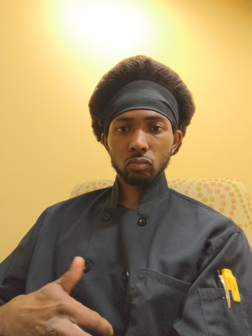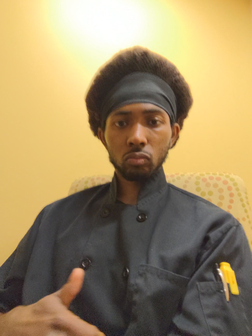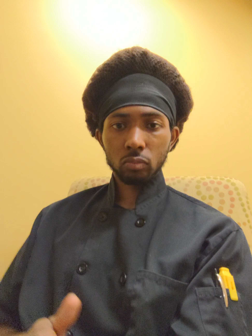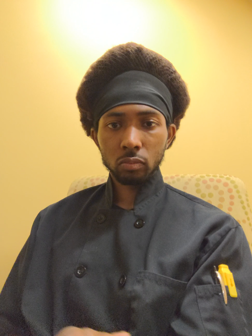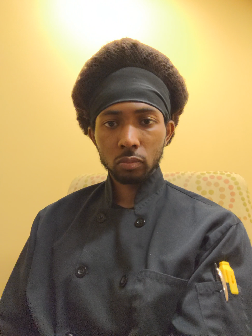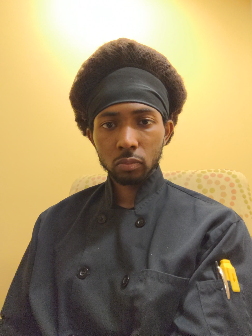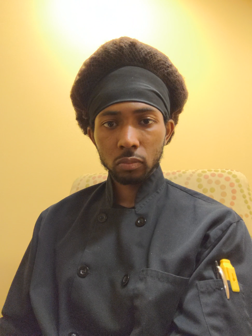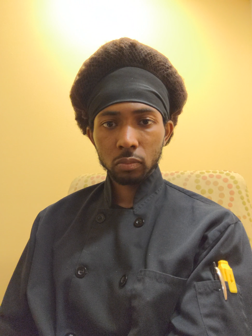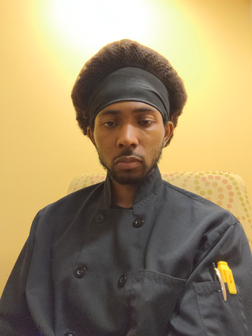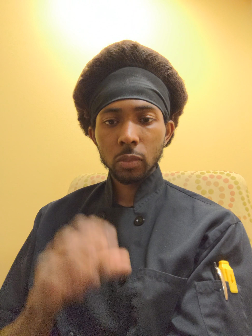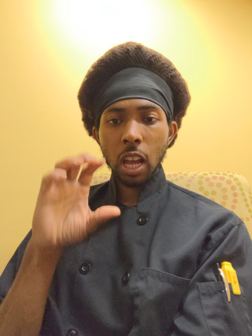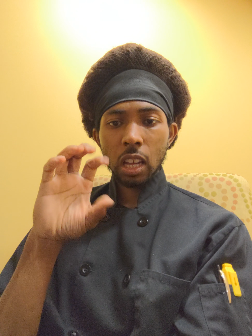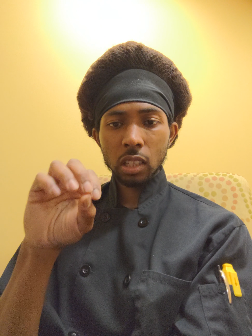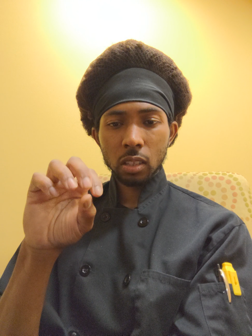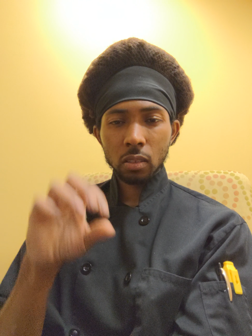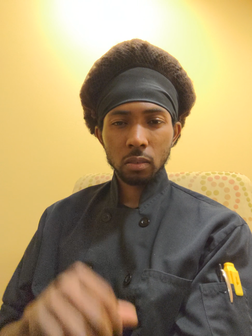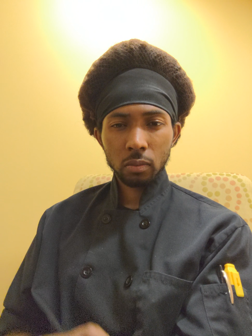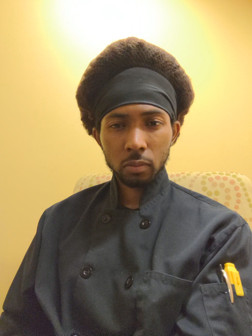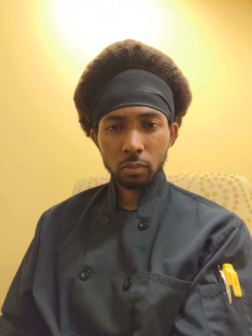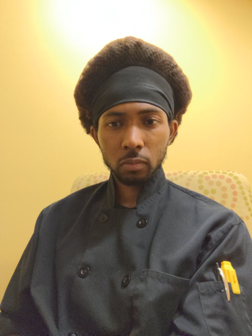bite